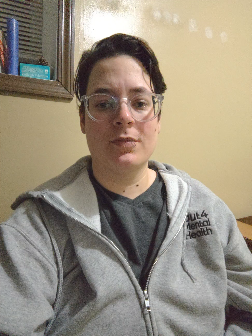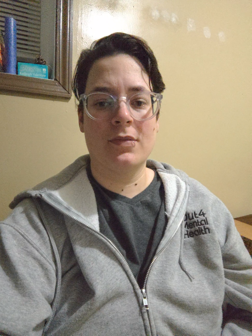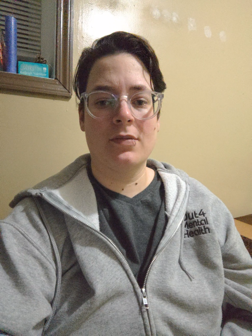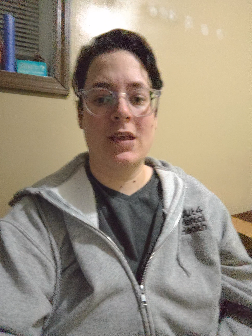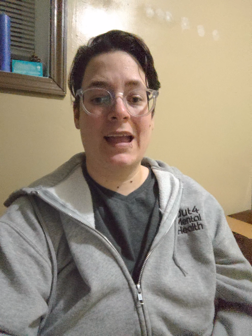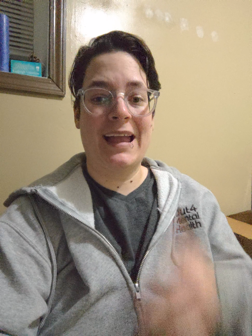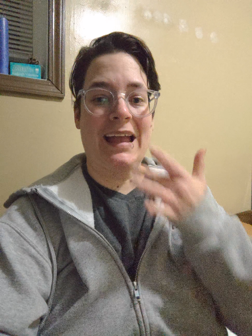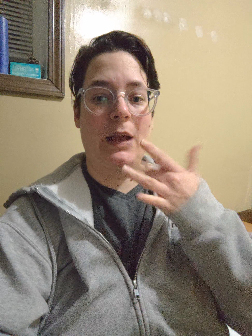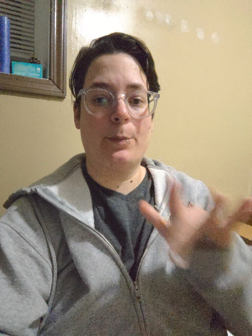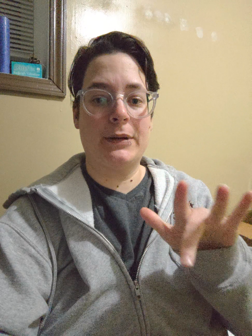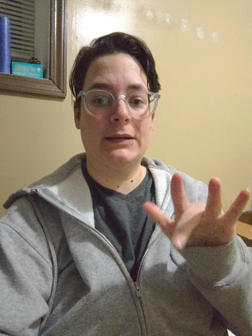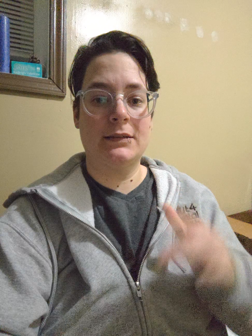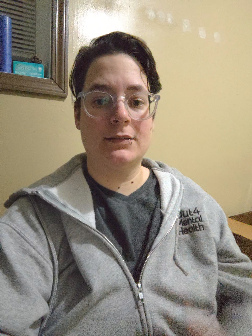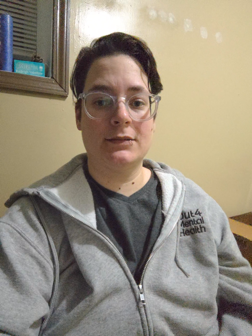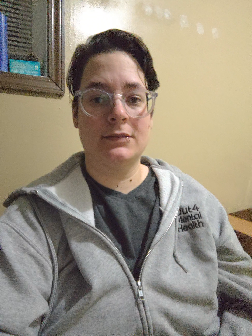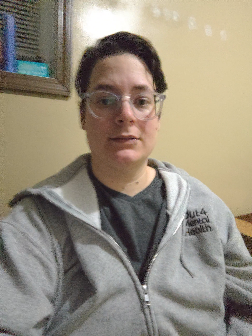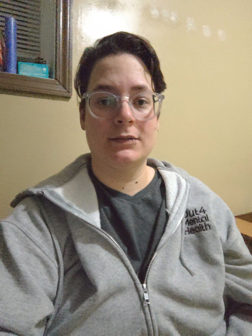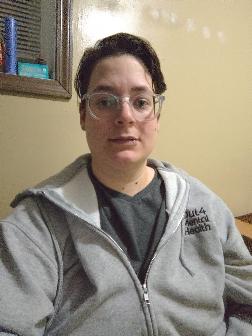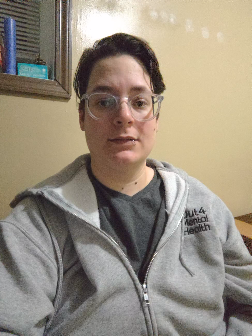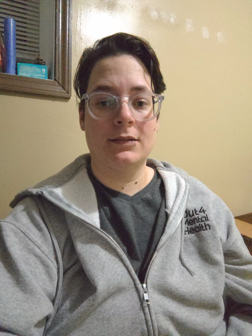empty